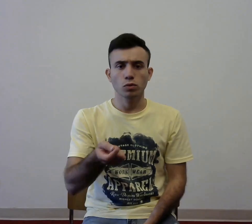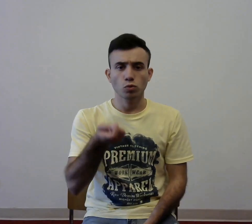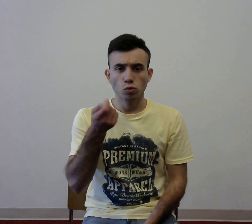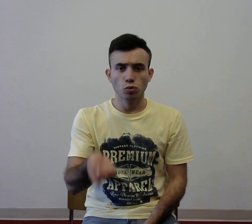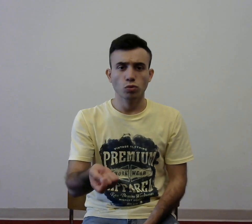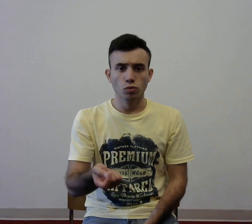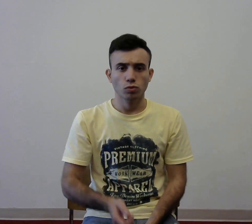ucuzdur